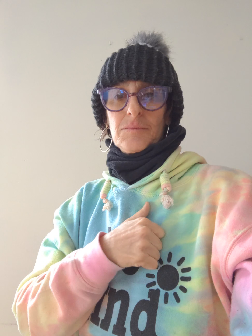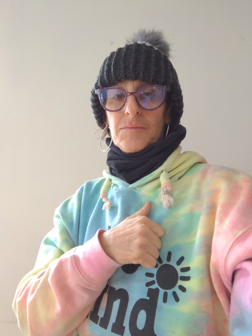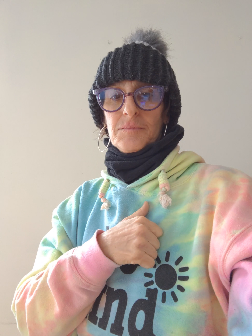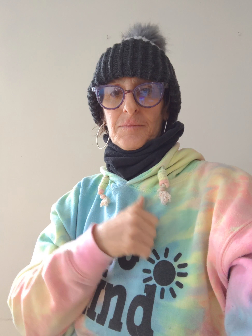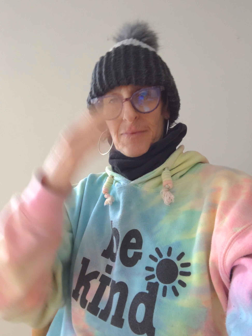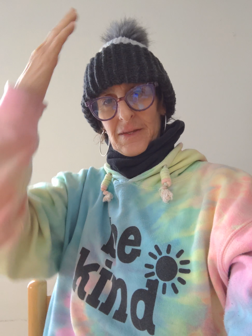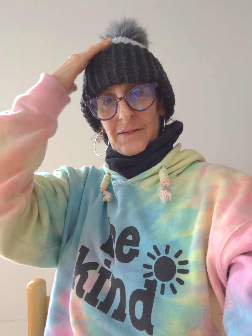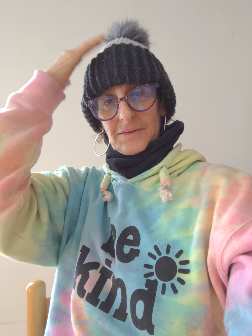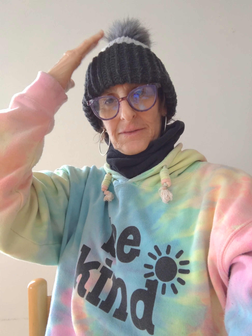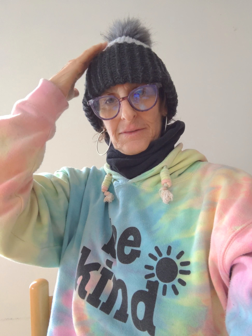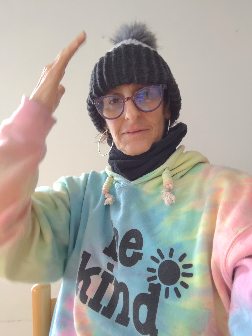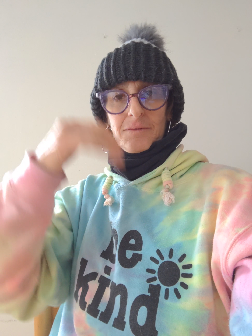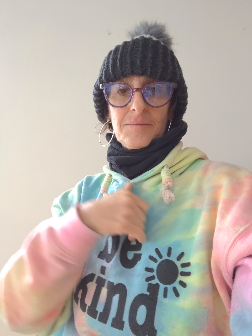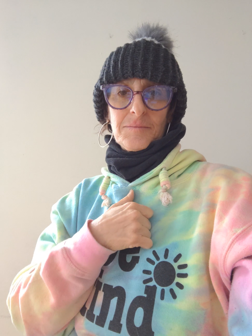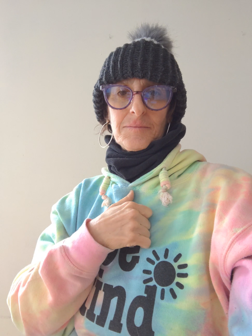hat